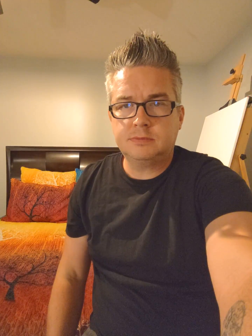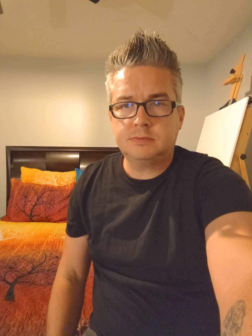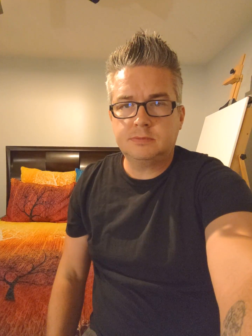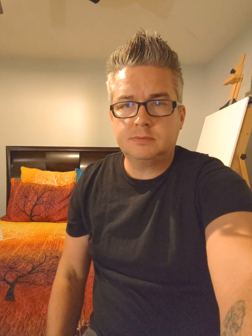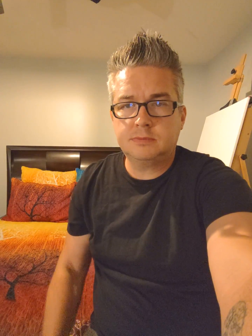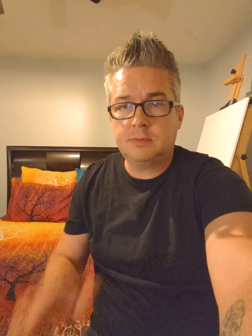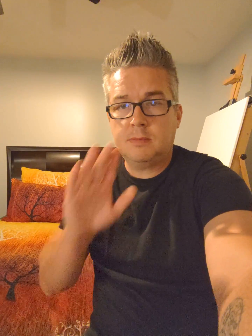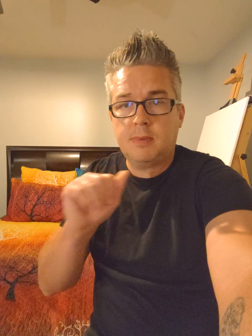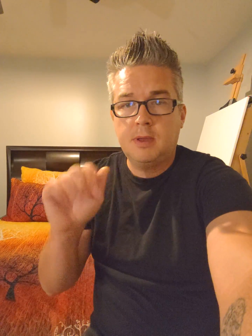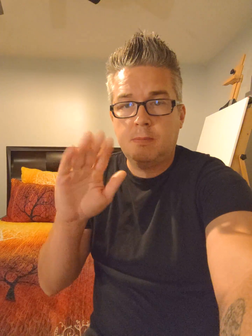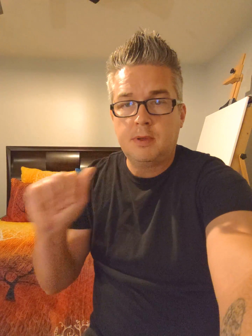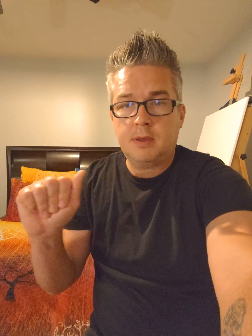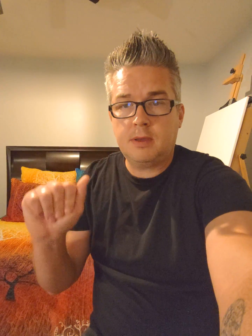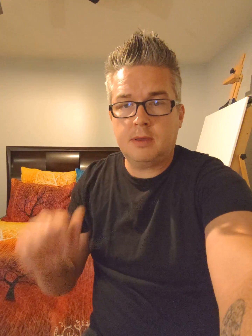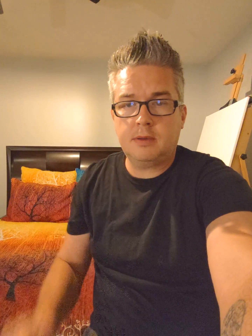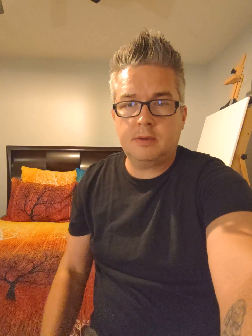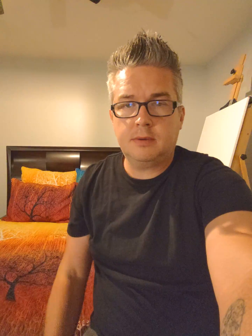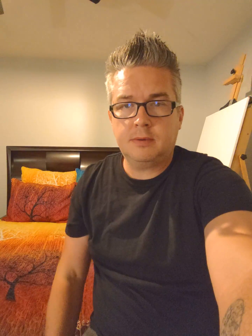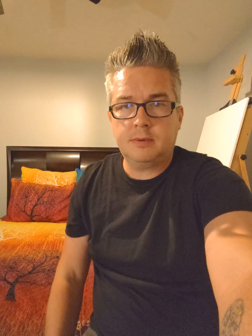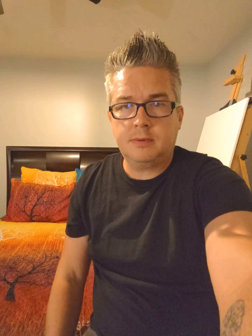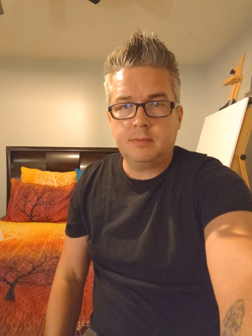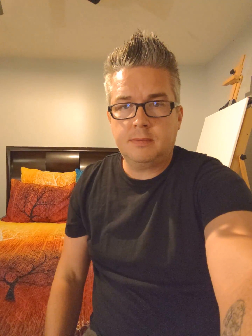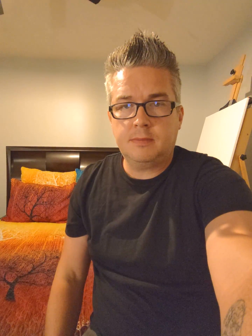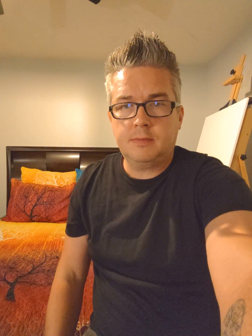baa baa